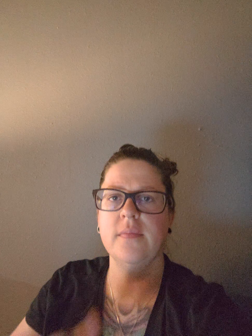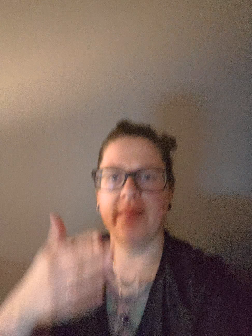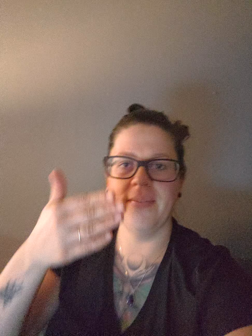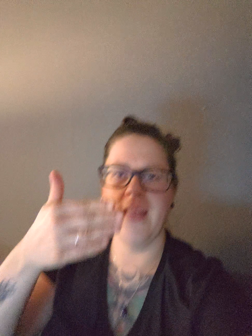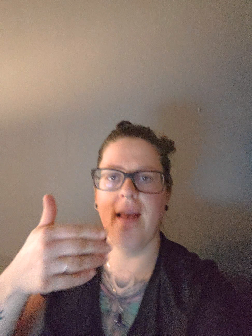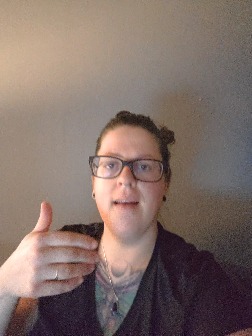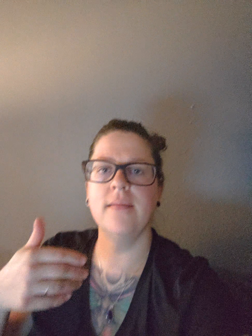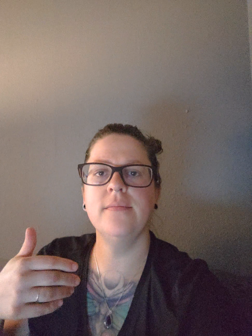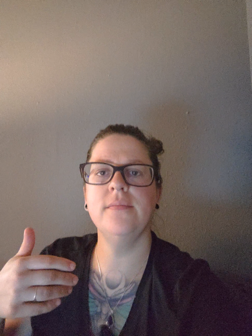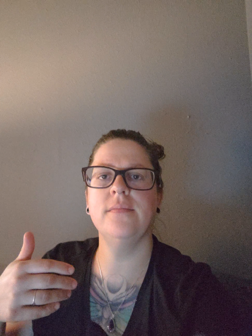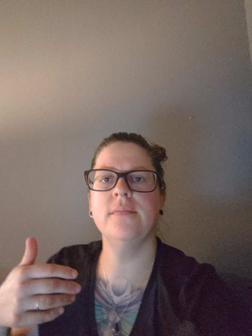flag